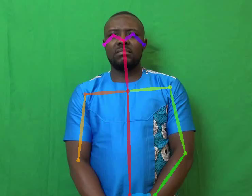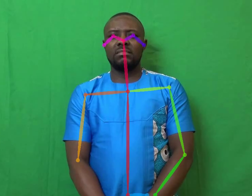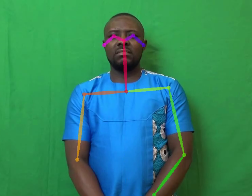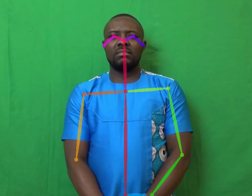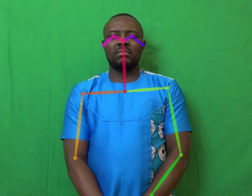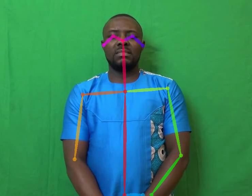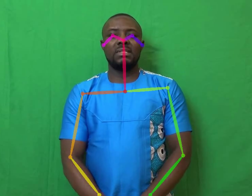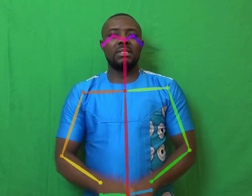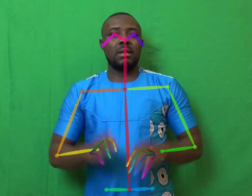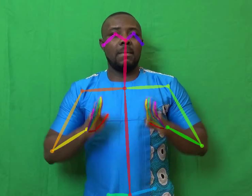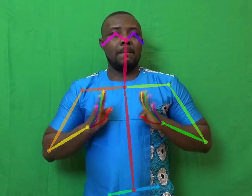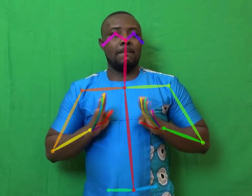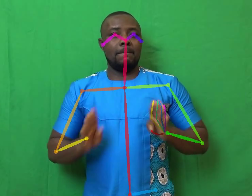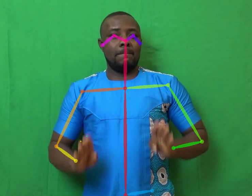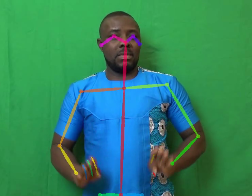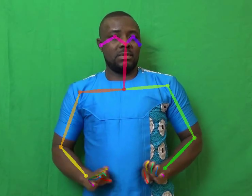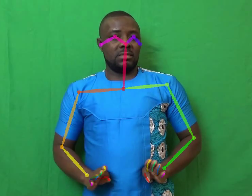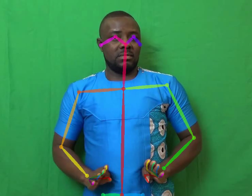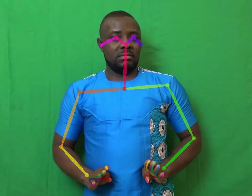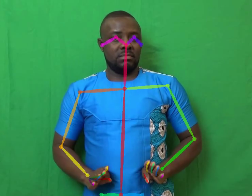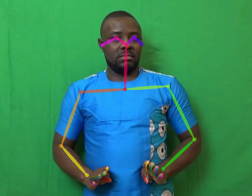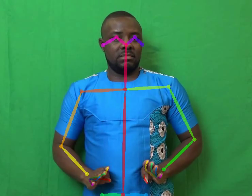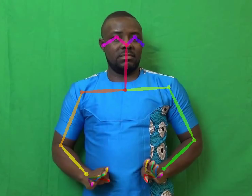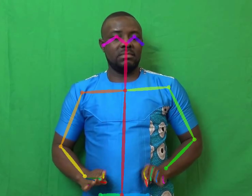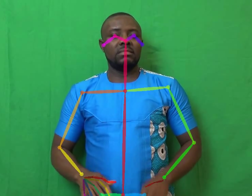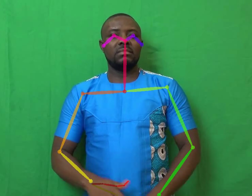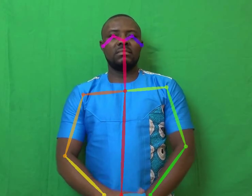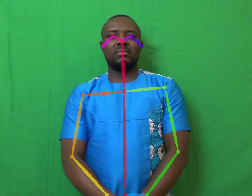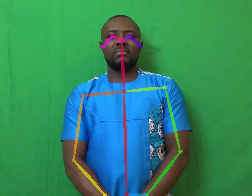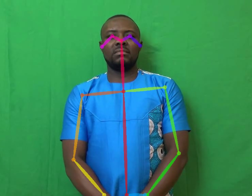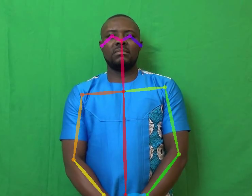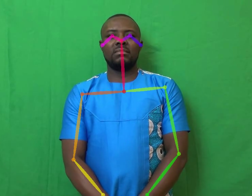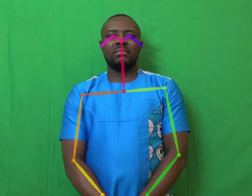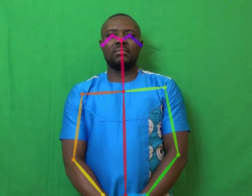biology